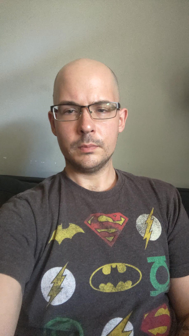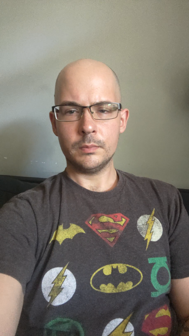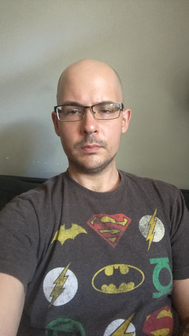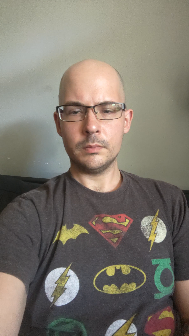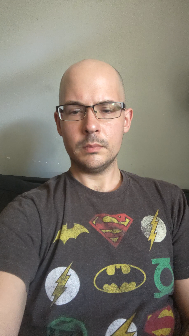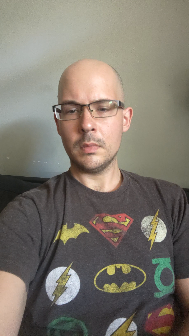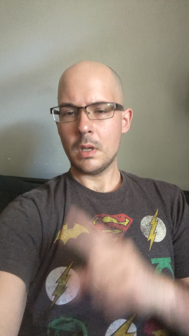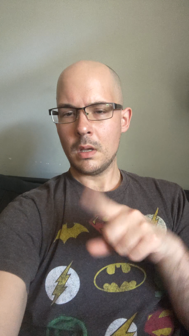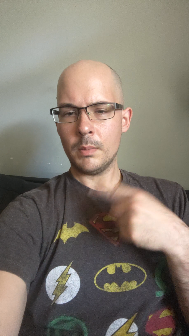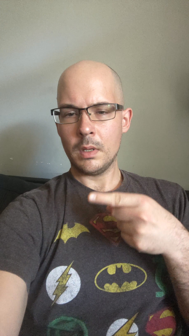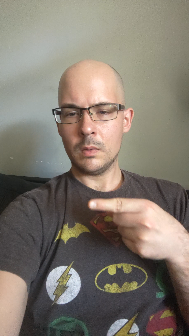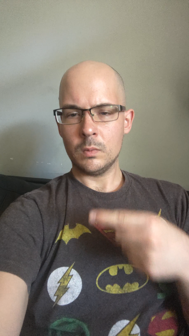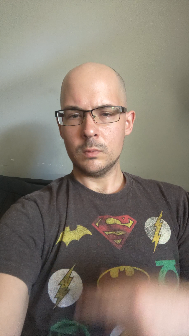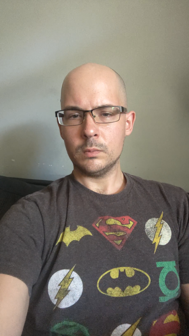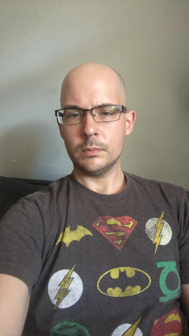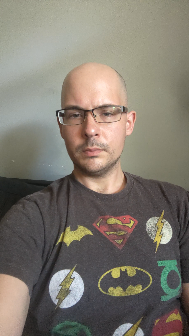about